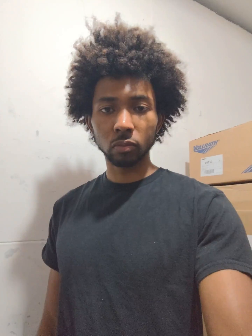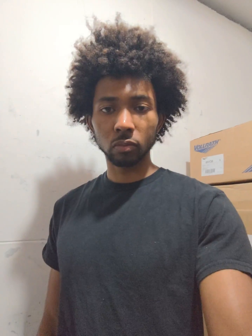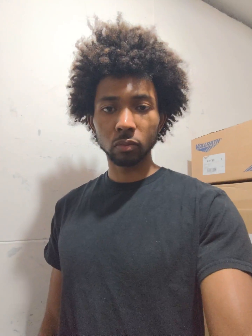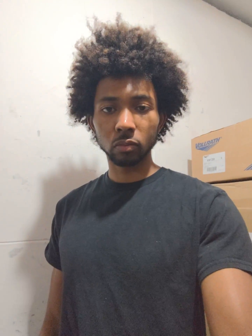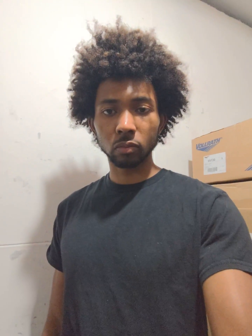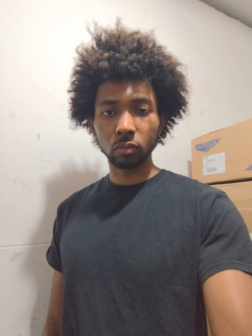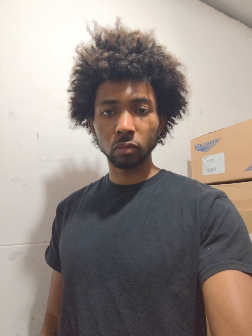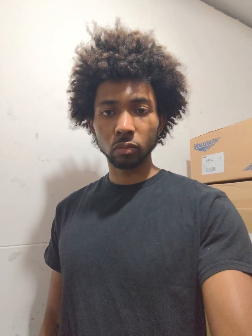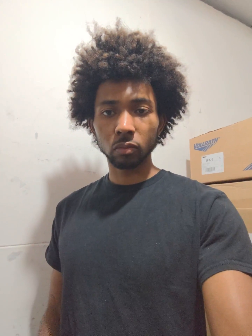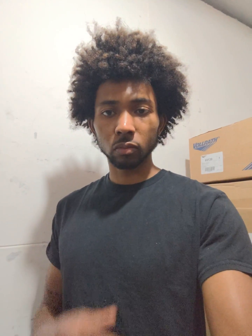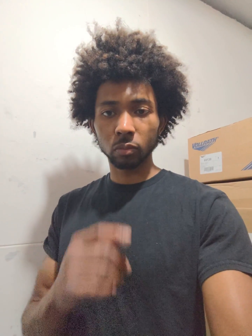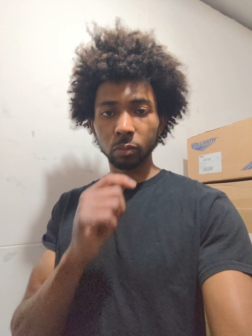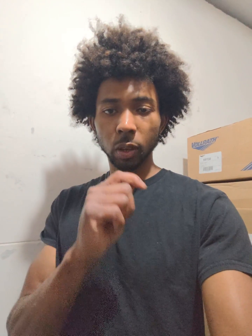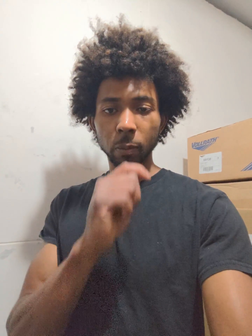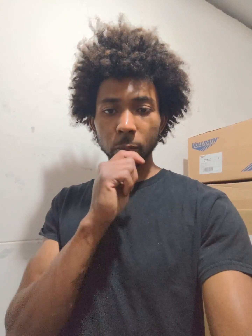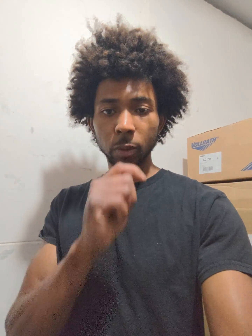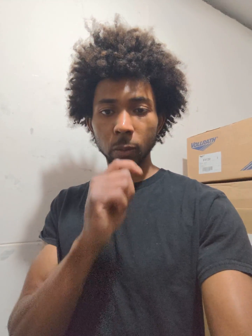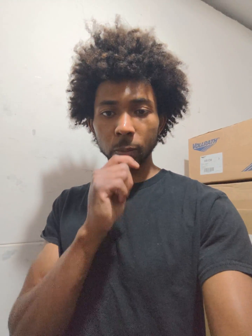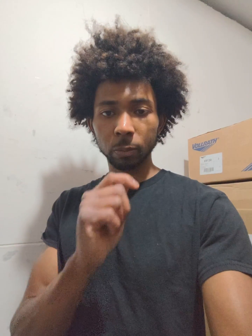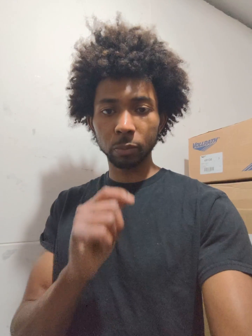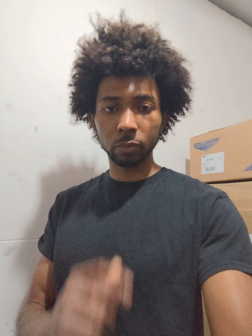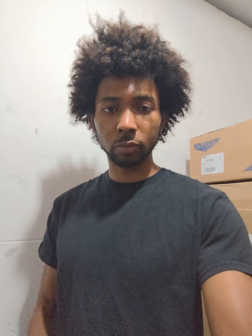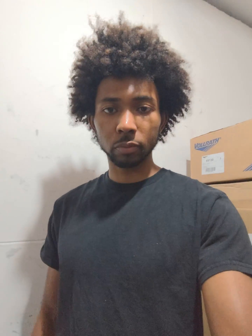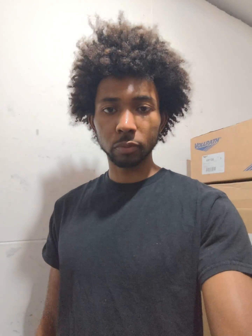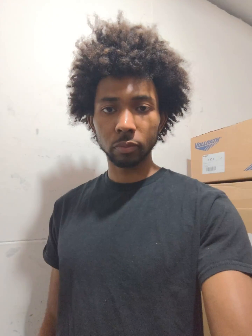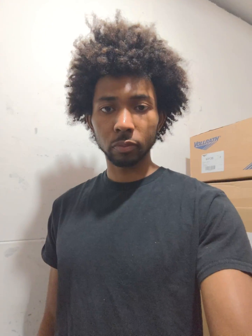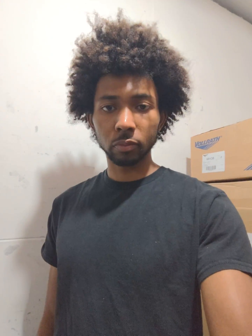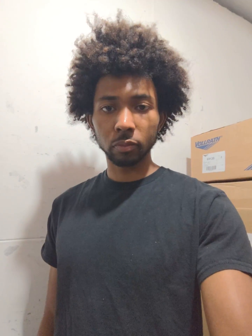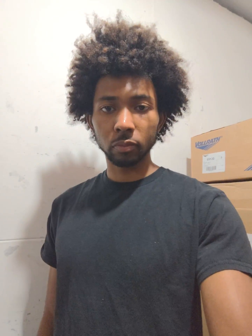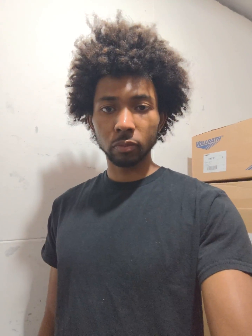popsicle